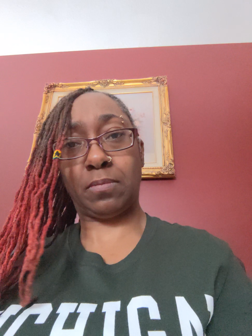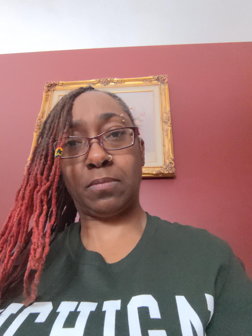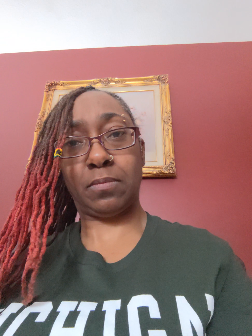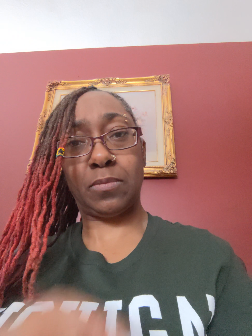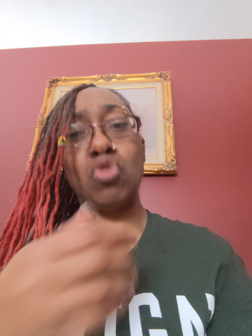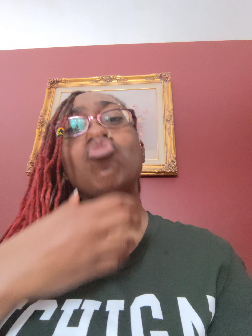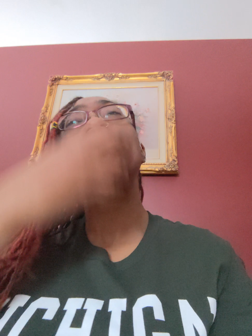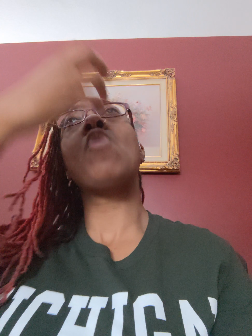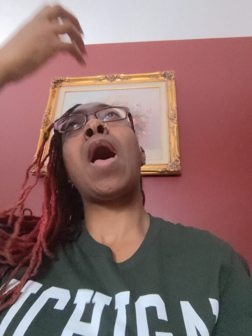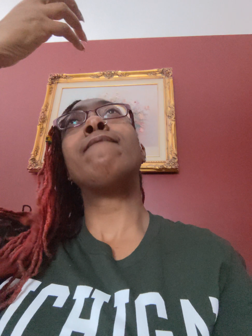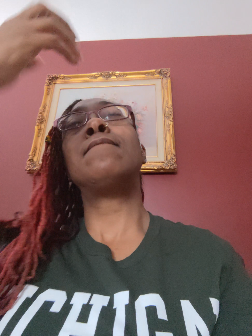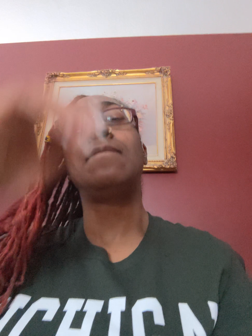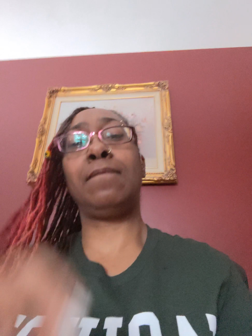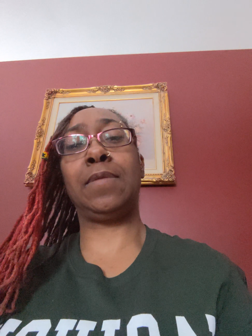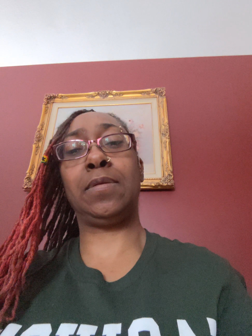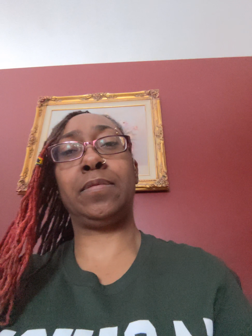giraffe